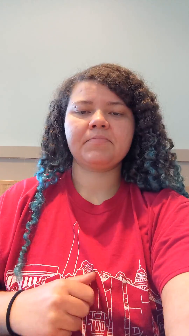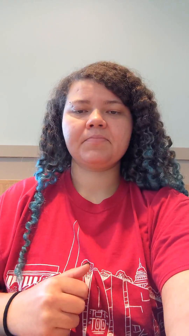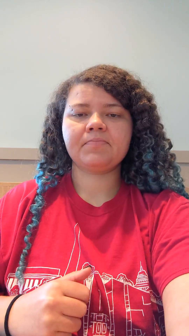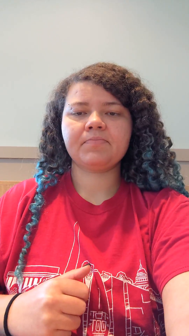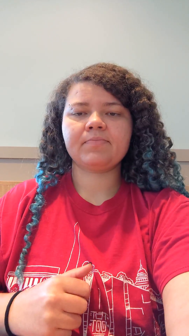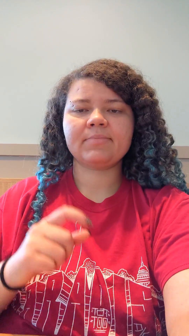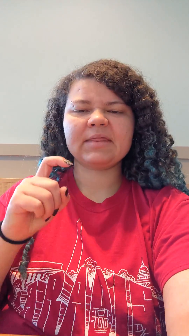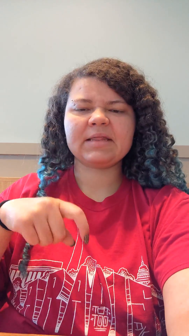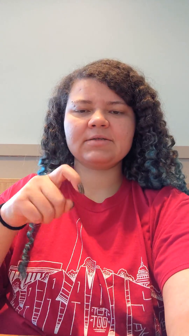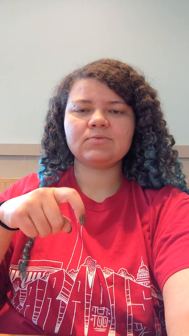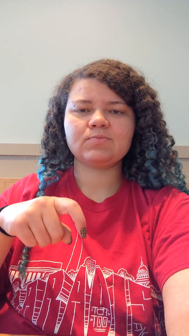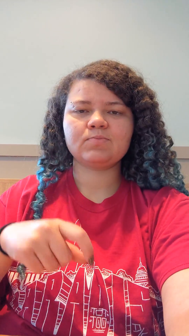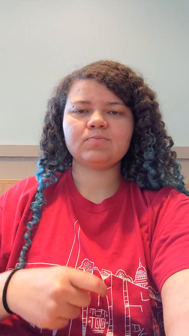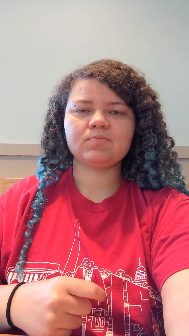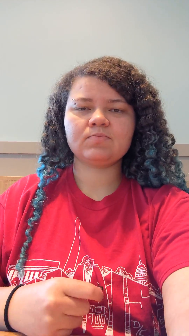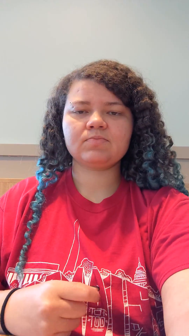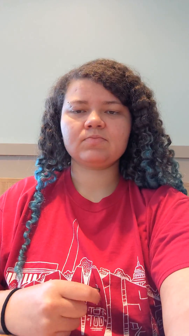need